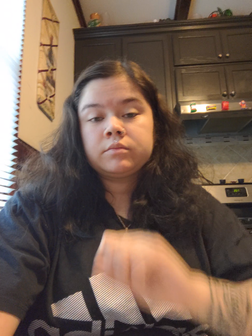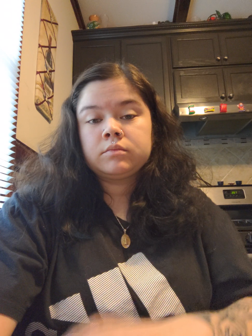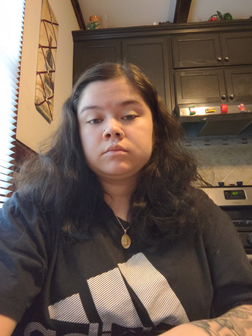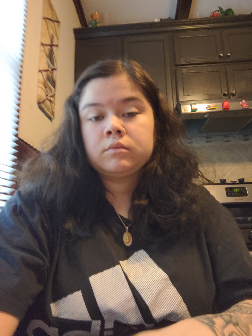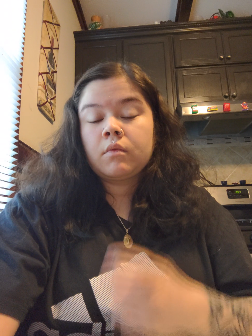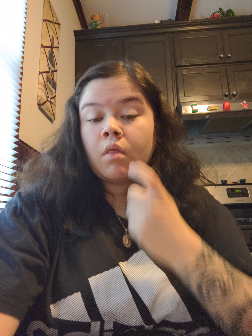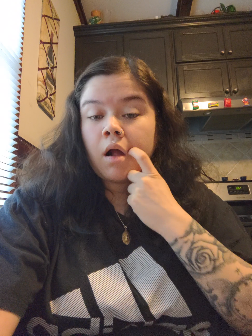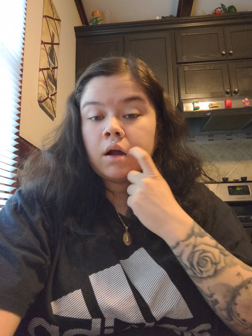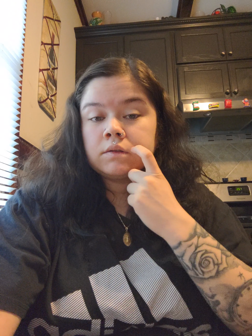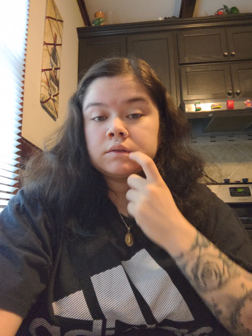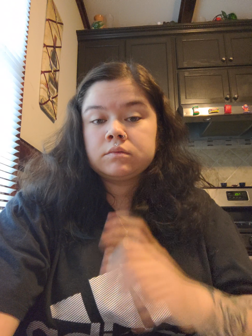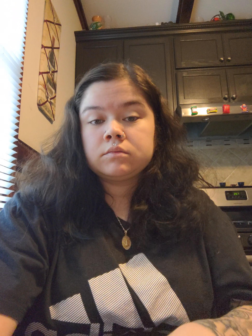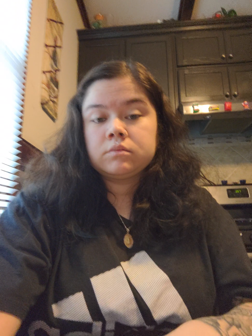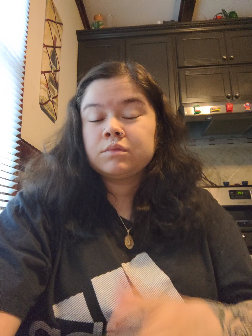window